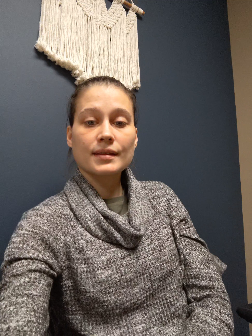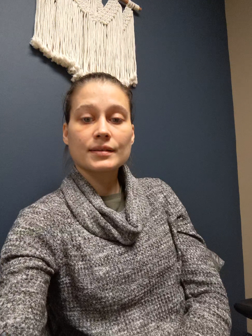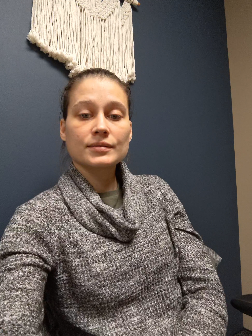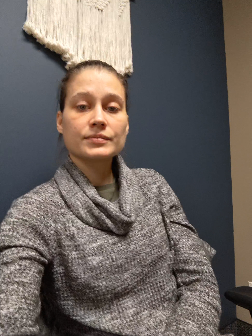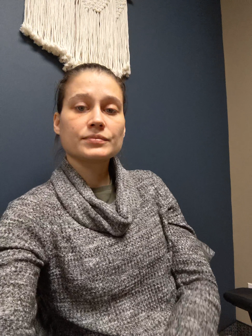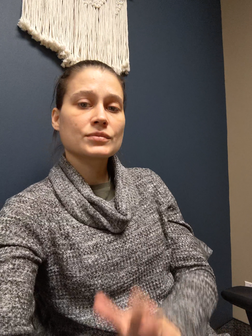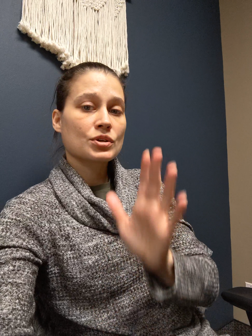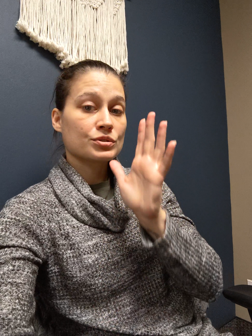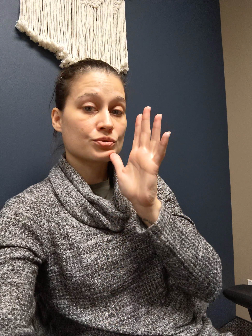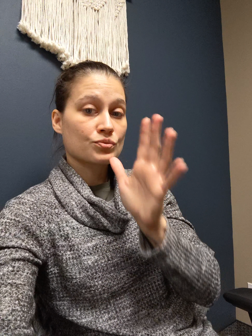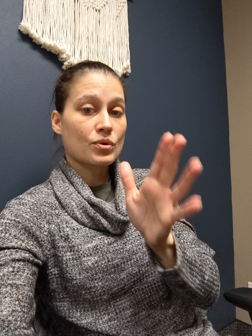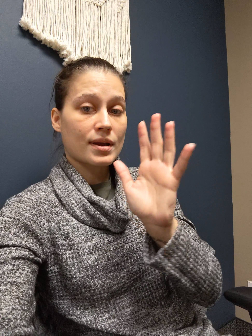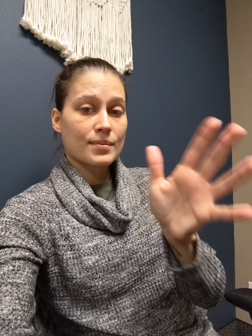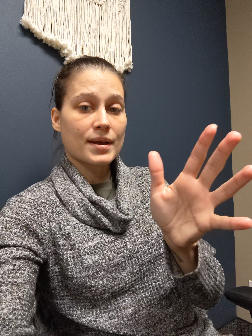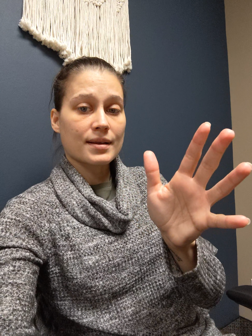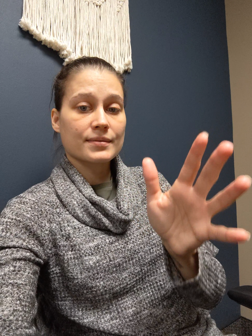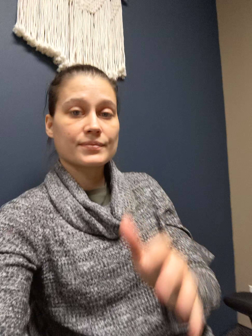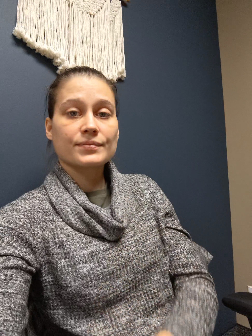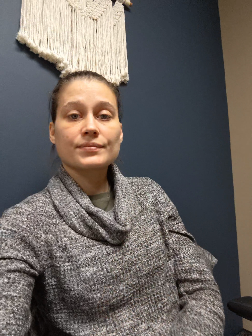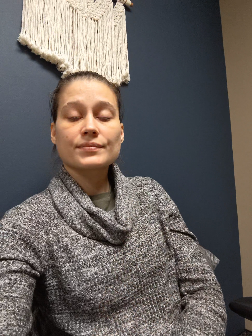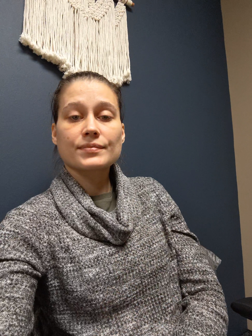grandma